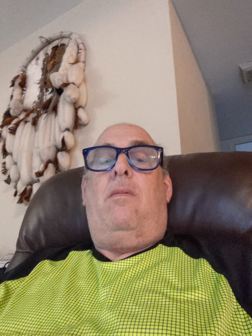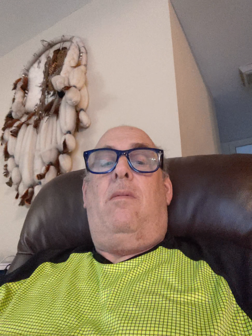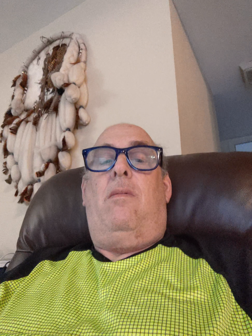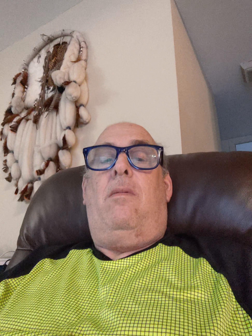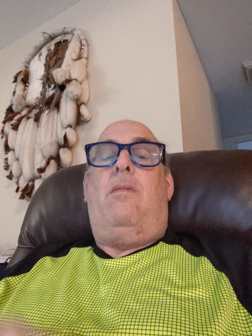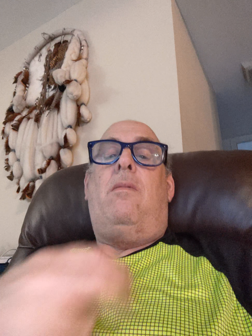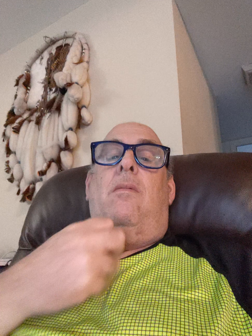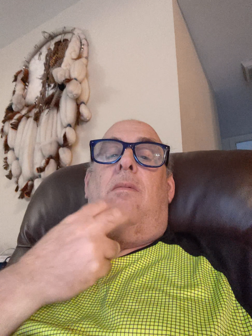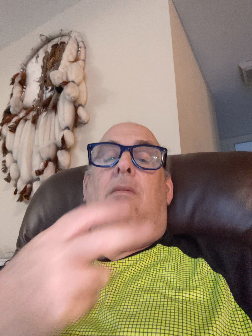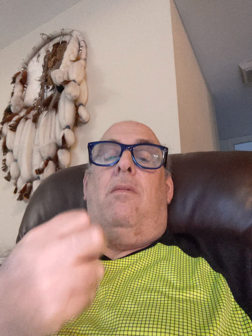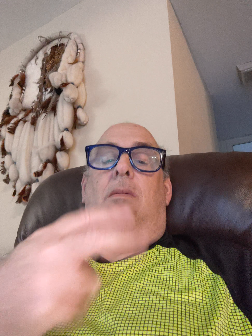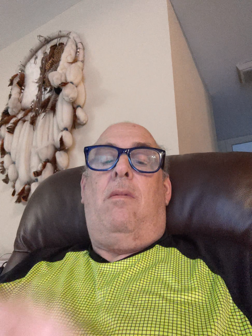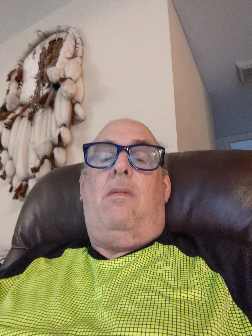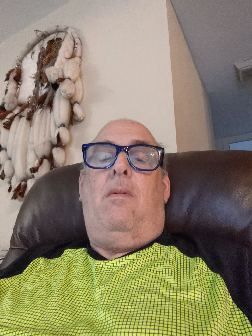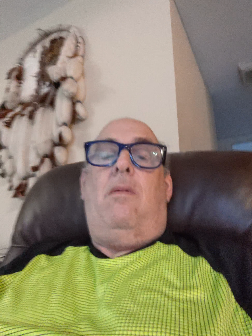frog